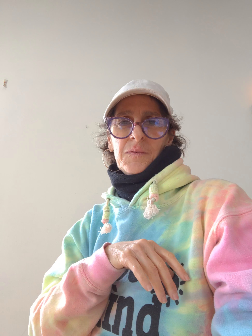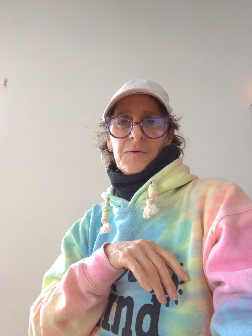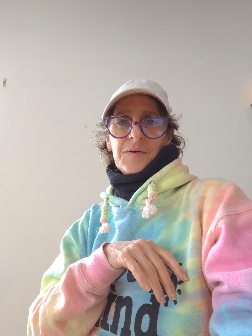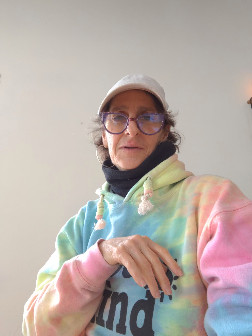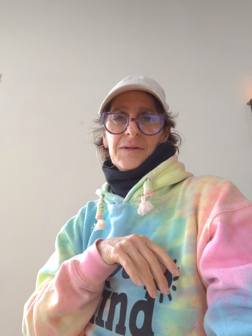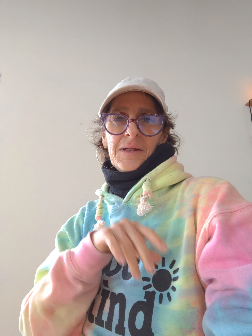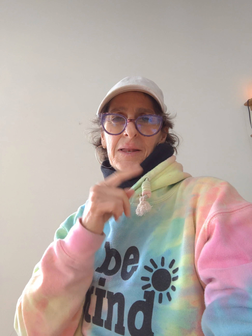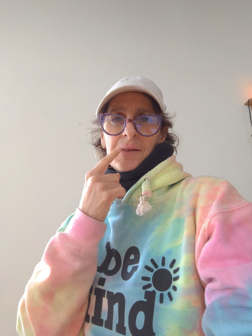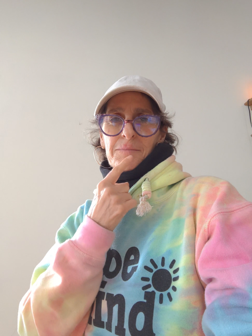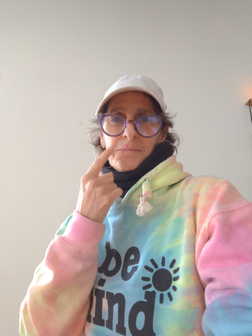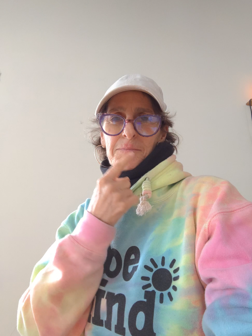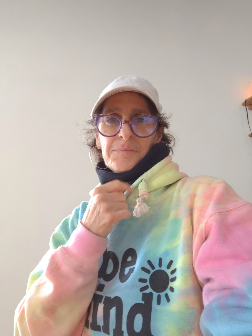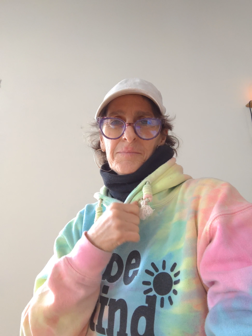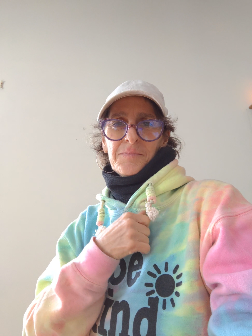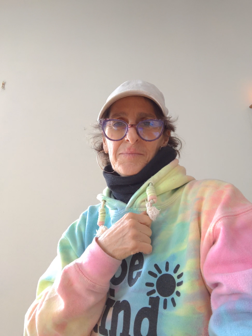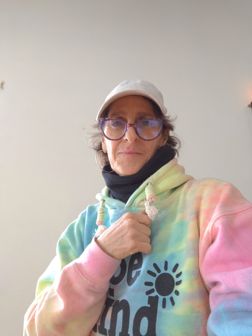lips